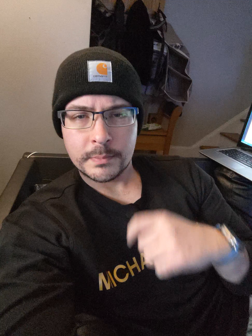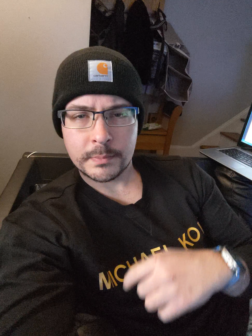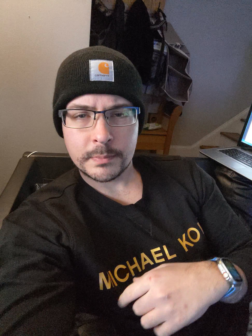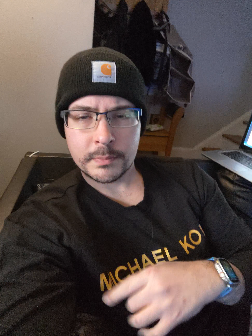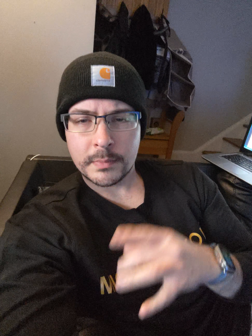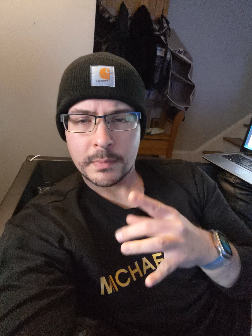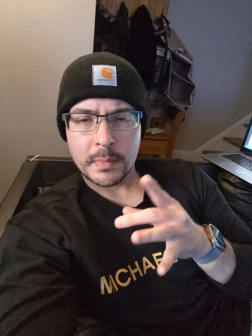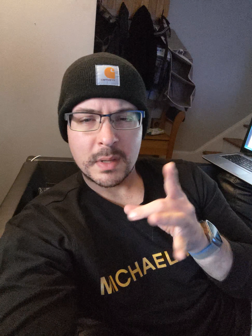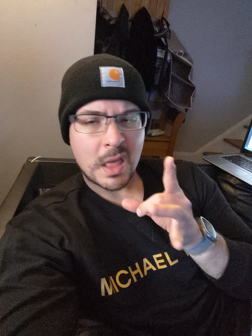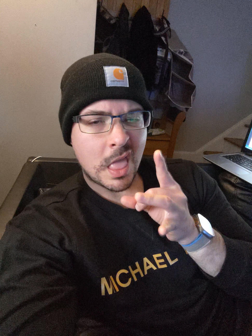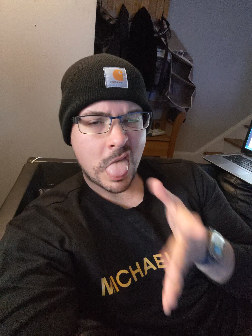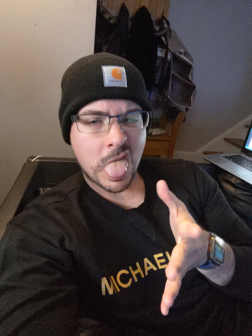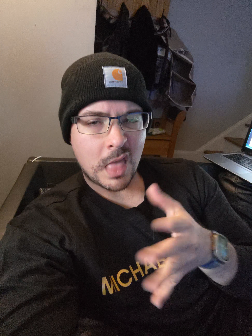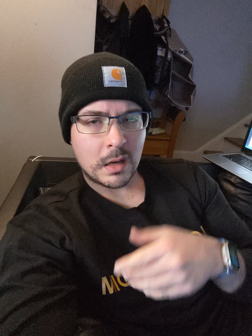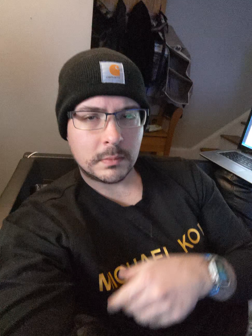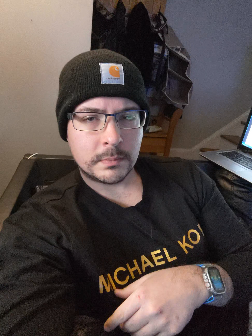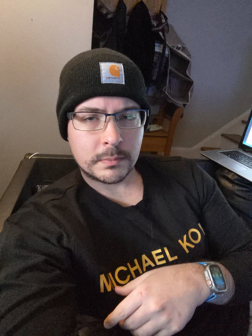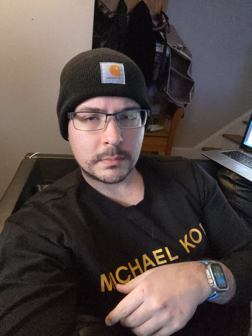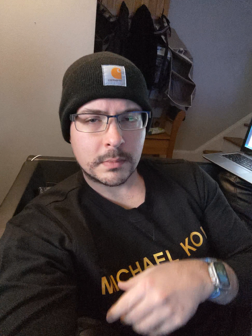hate